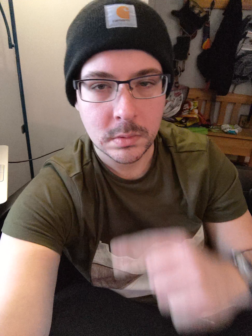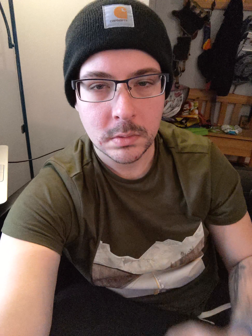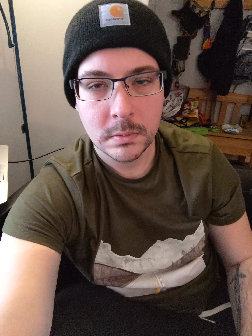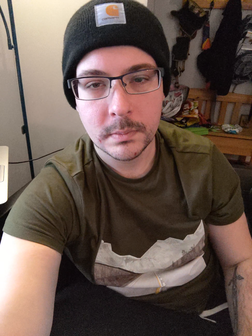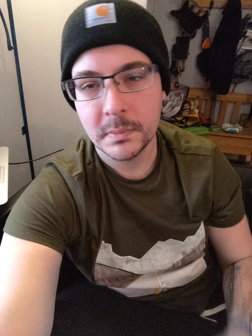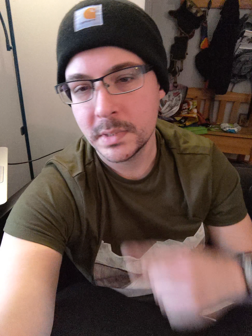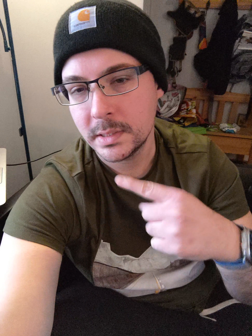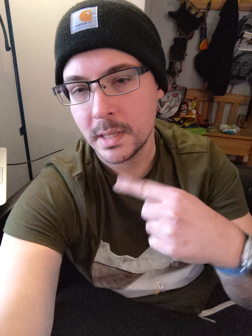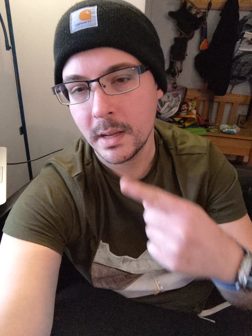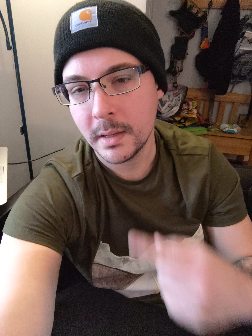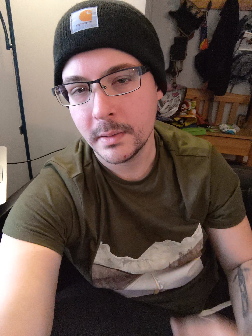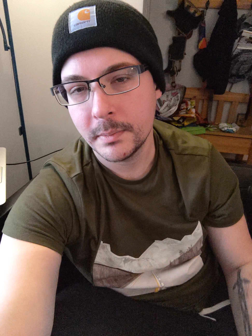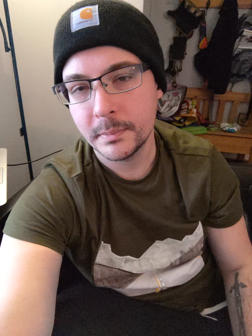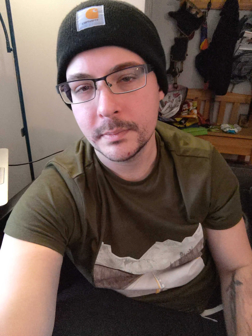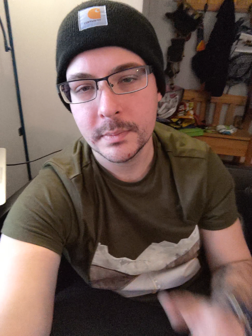say